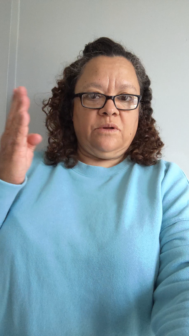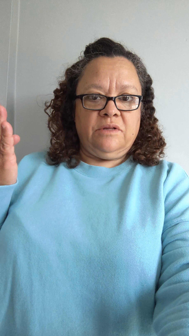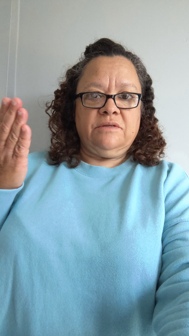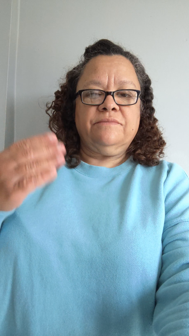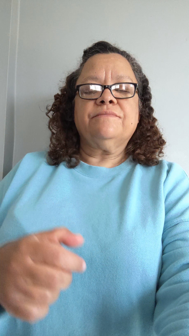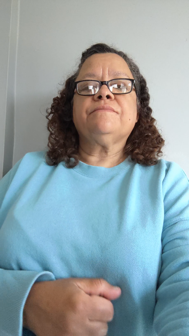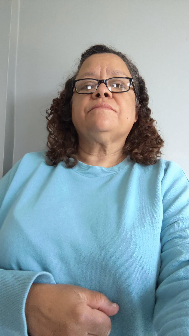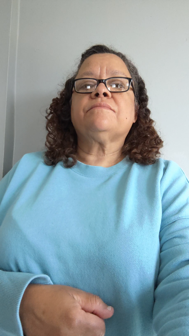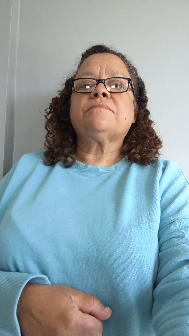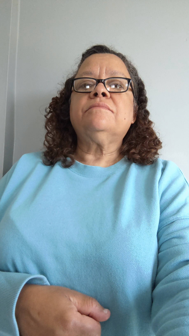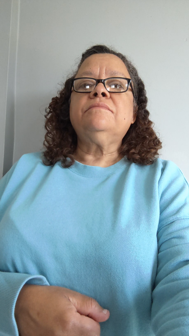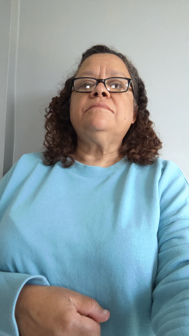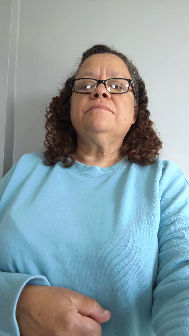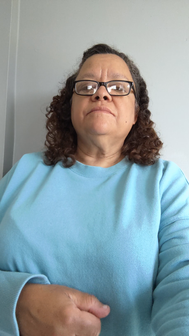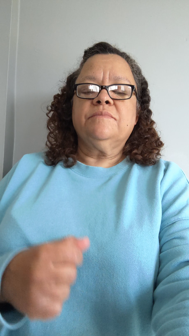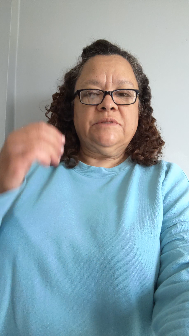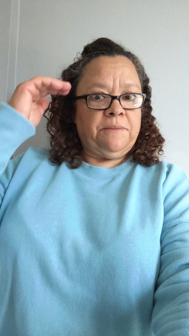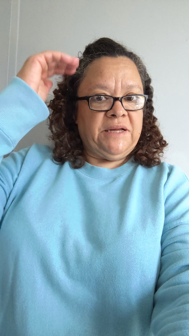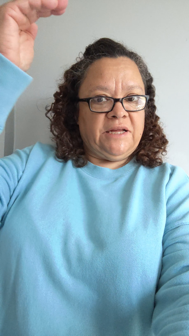big